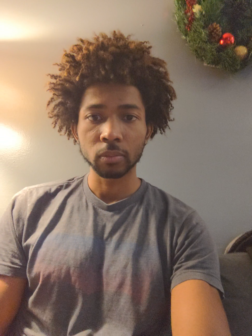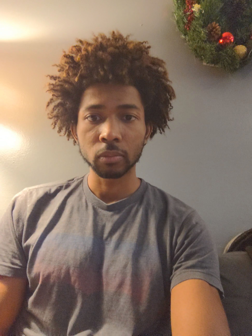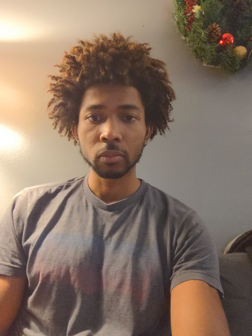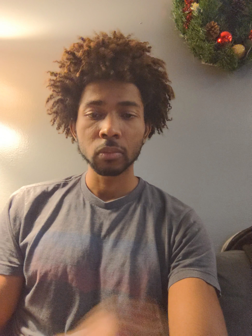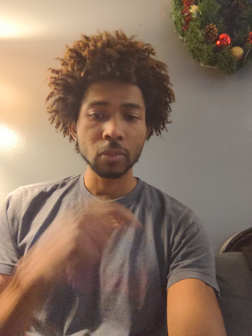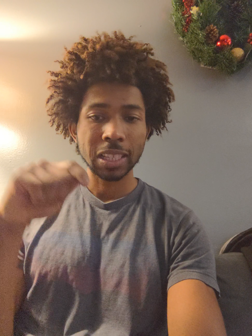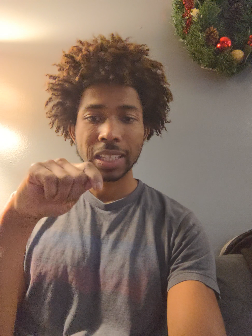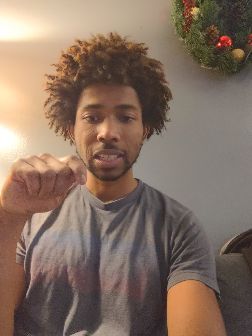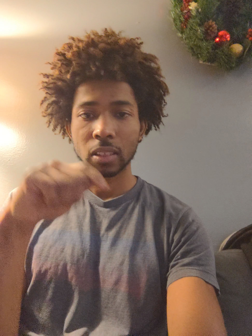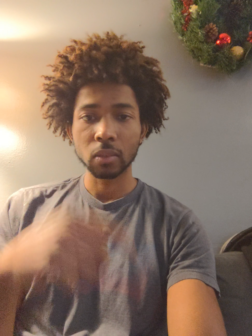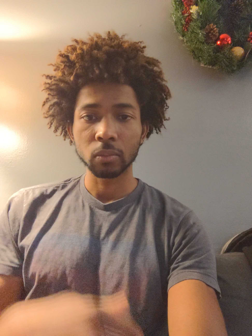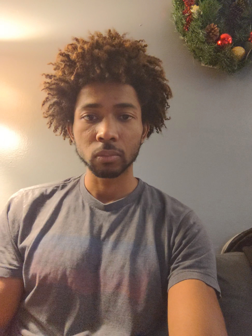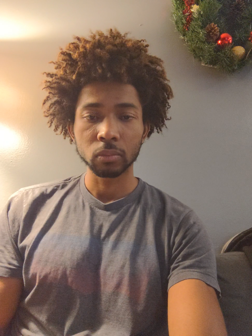toothbrush